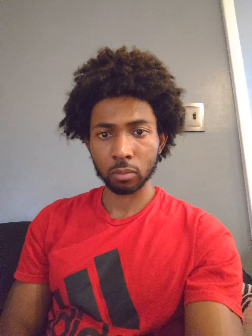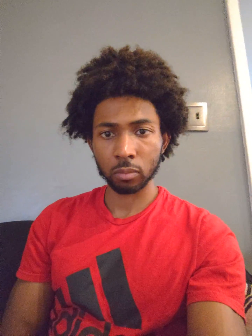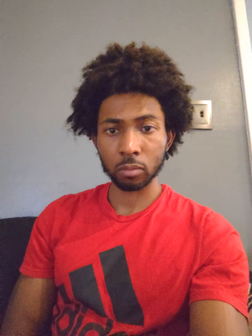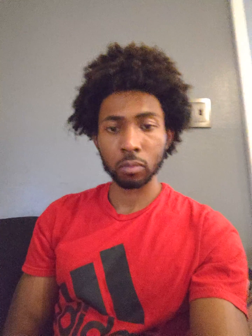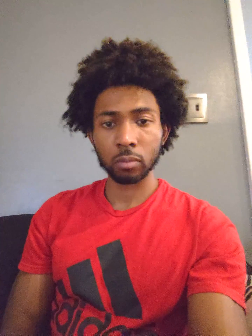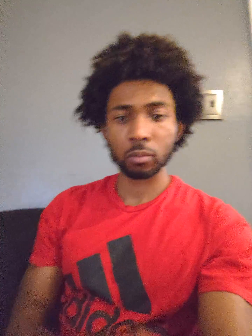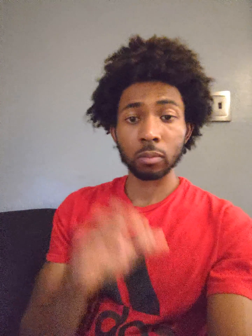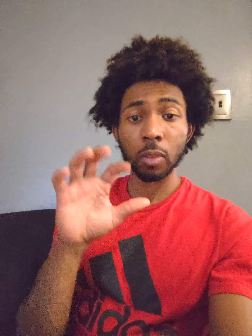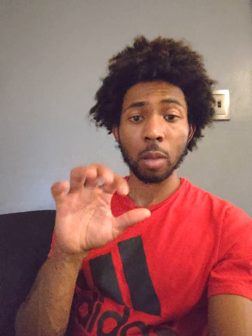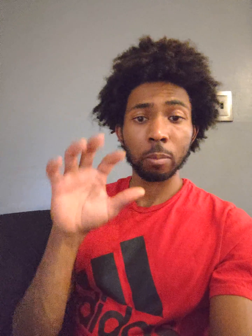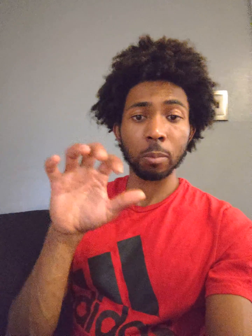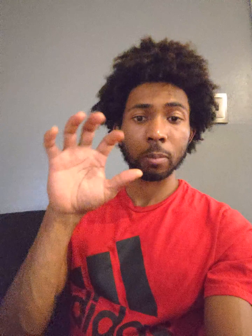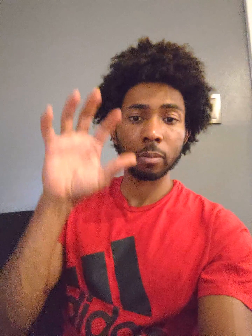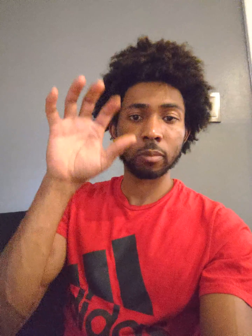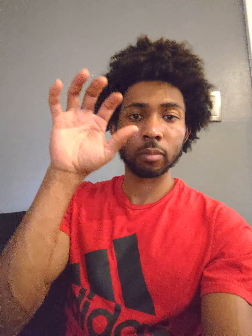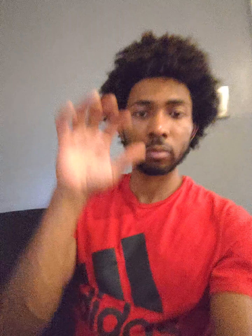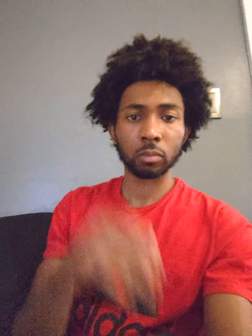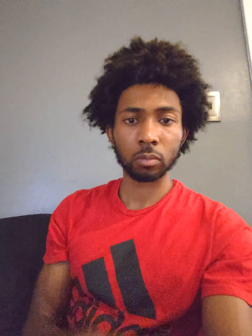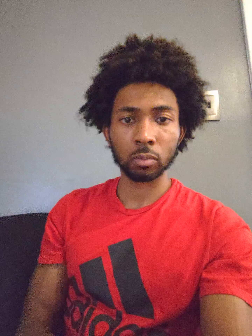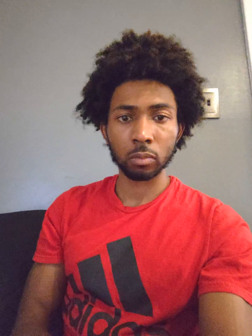climb